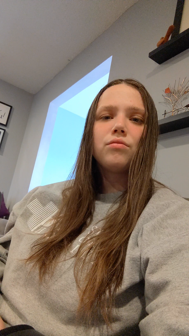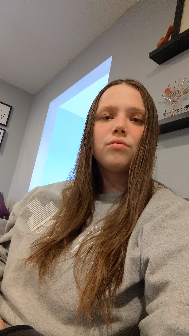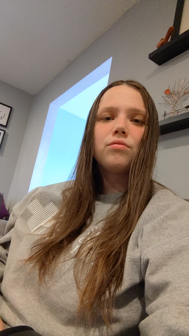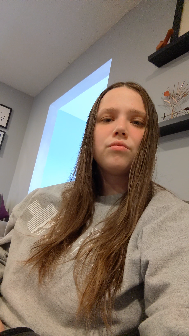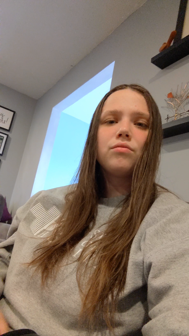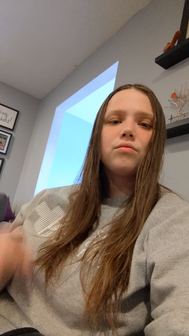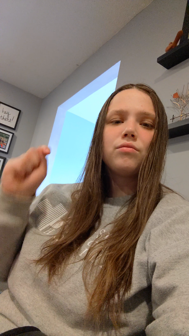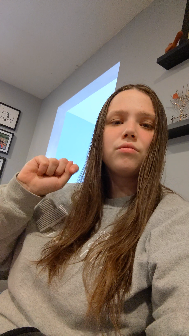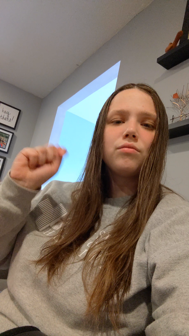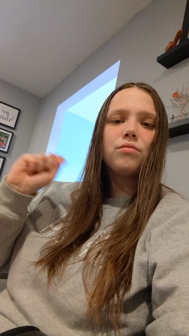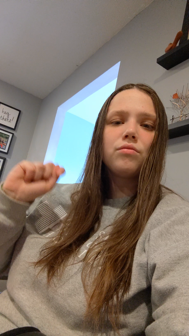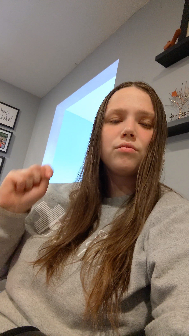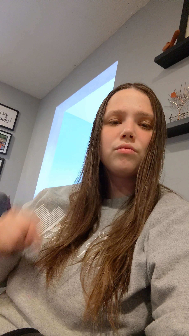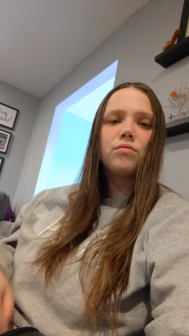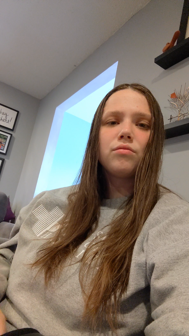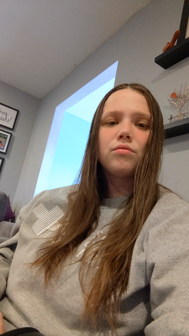bathroom